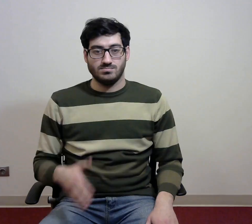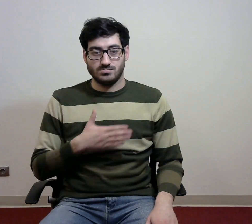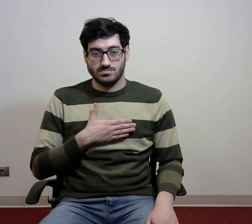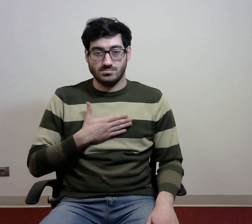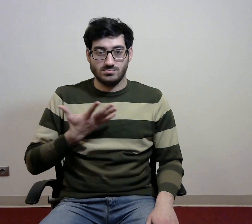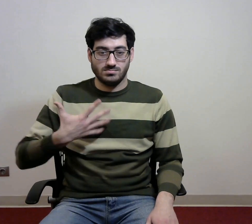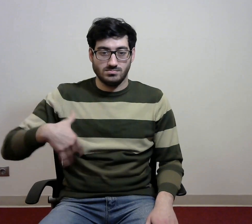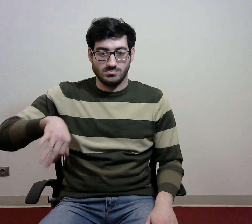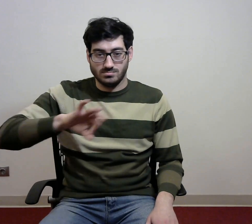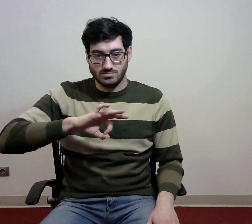biz